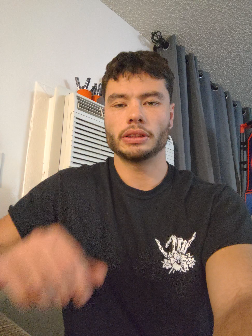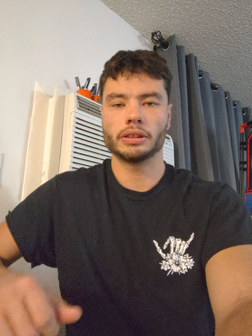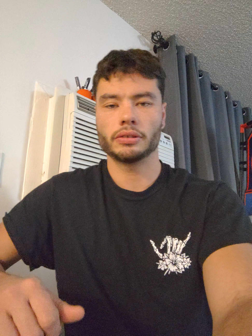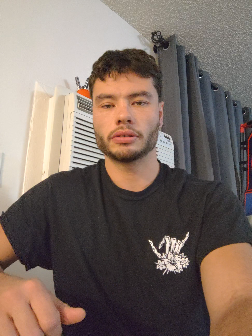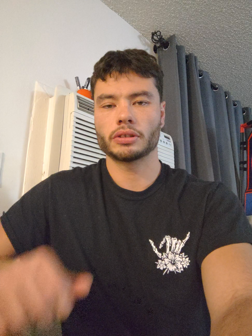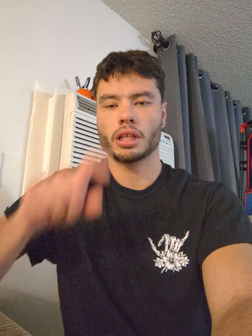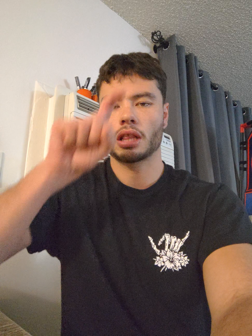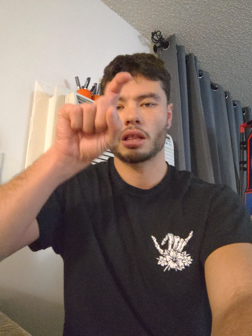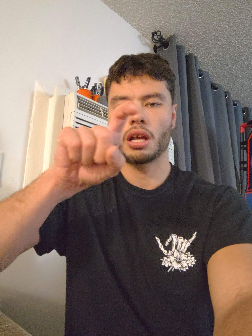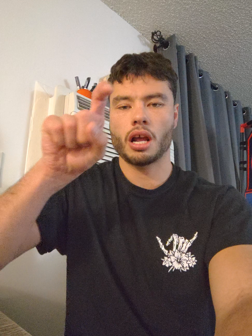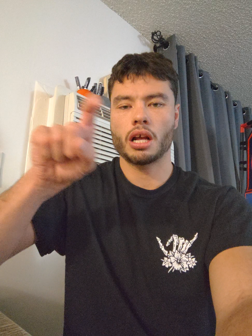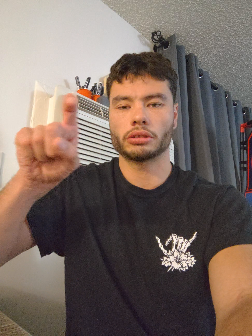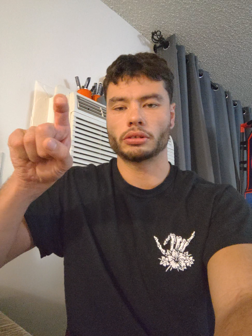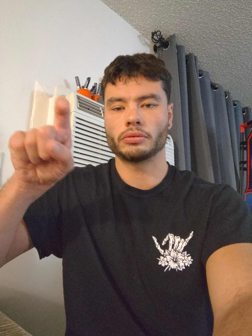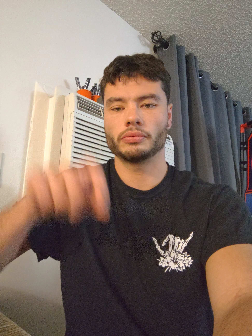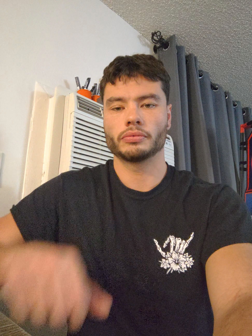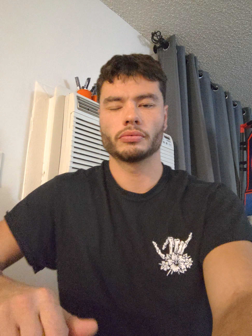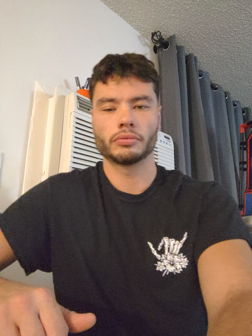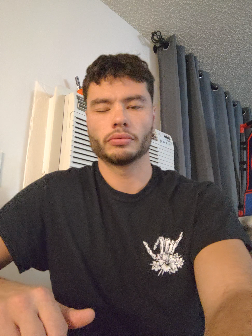closet